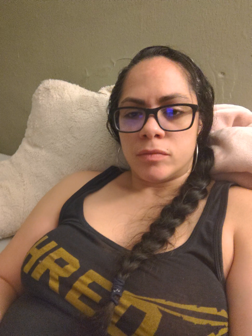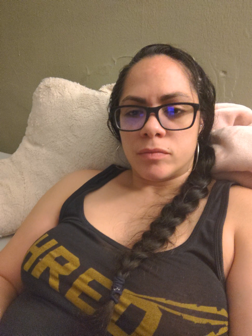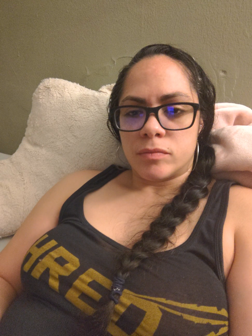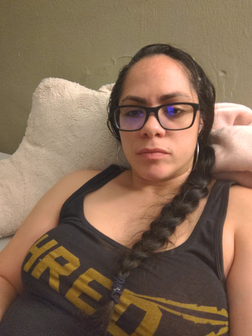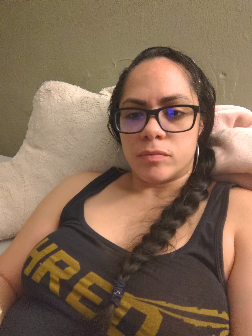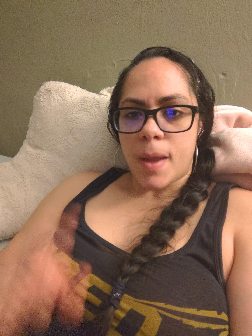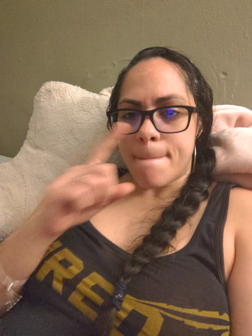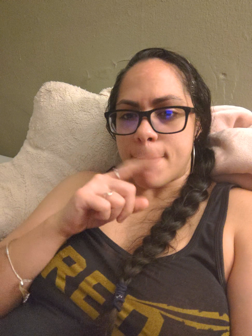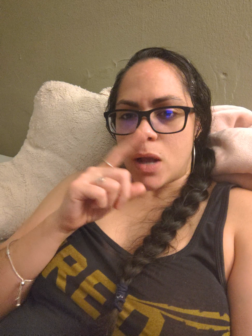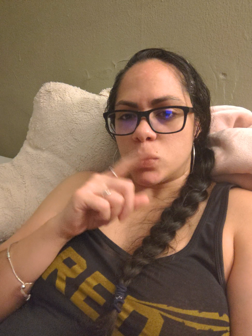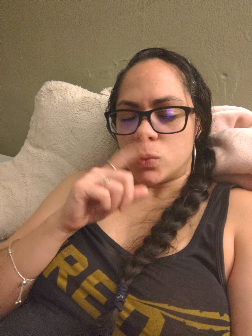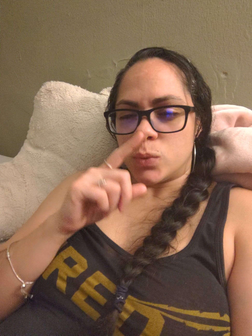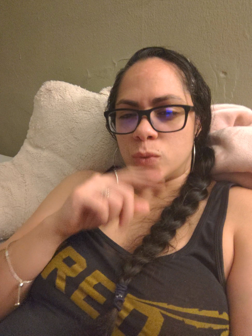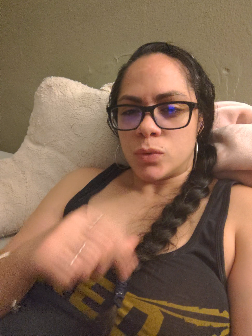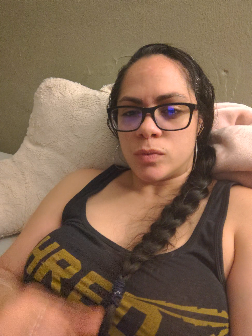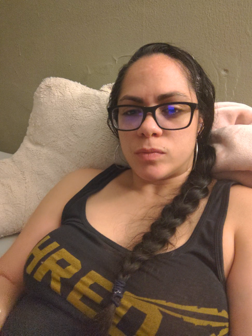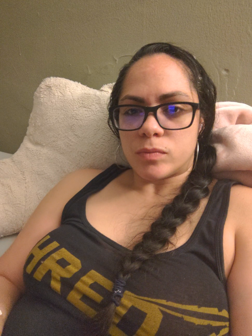mouse